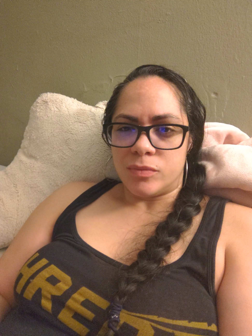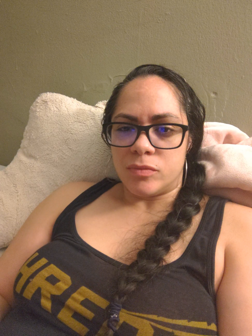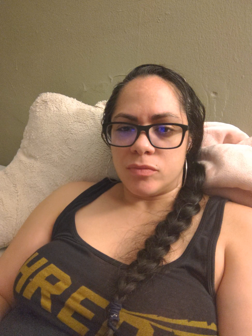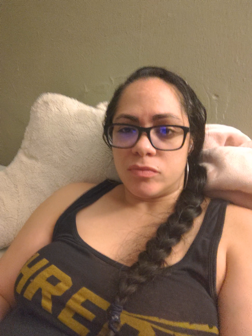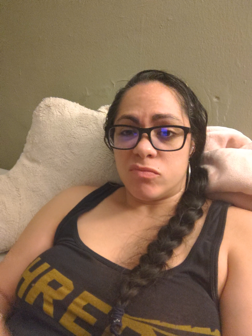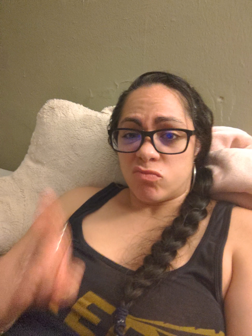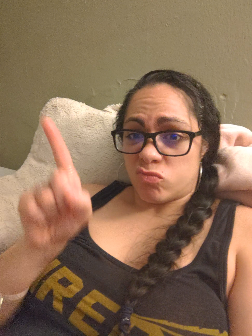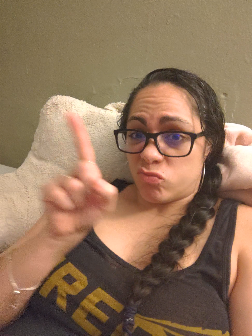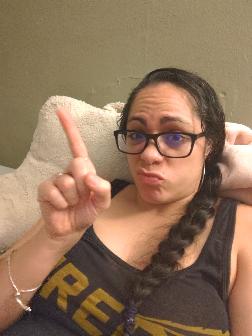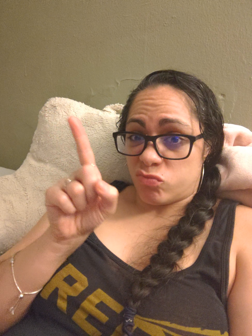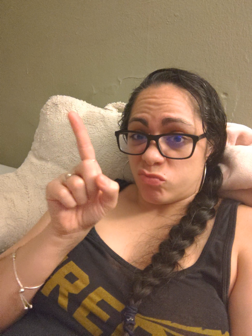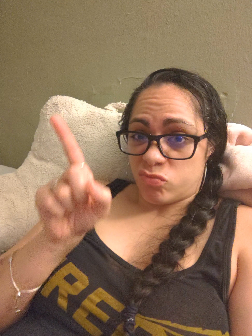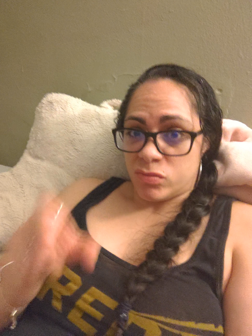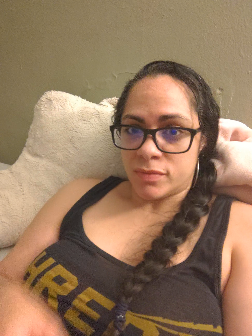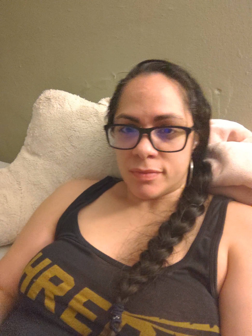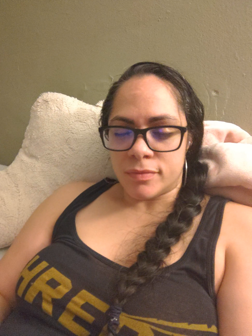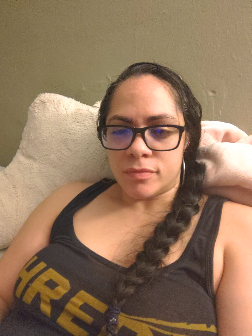he/she/it